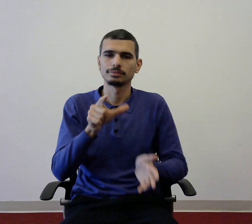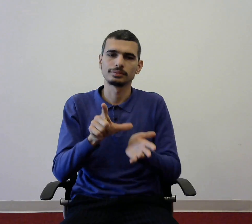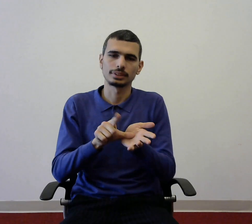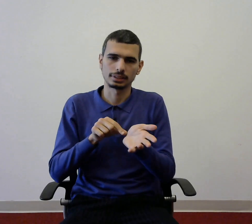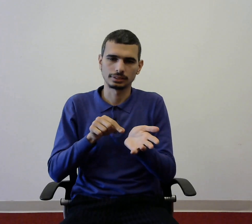pensiya